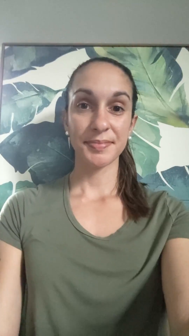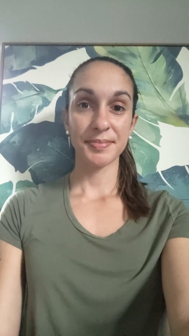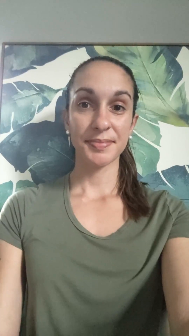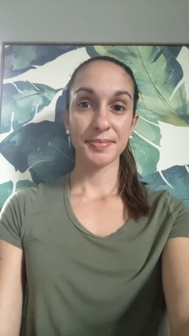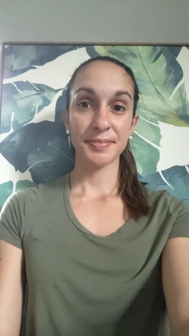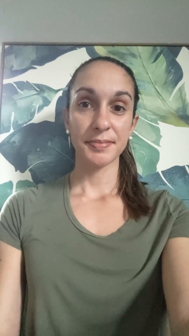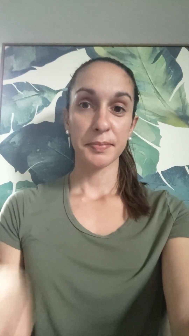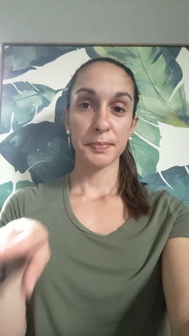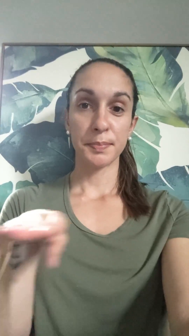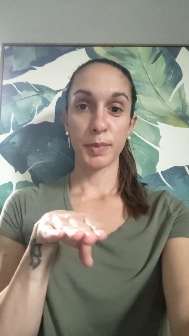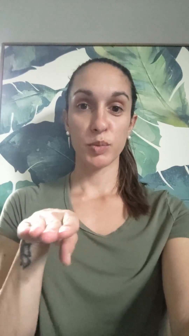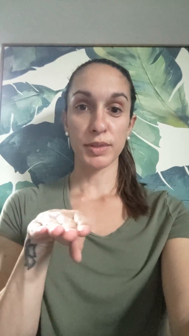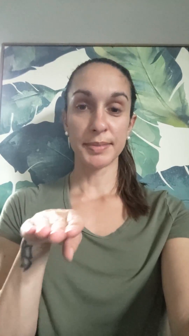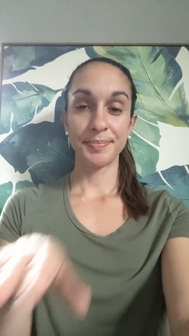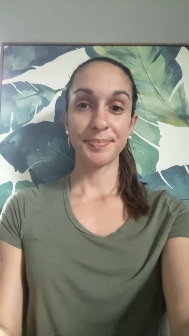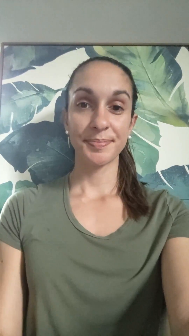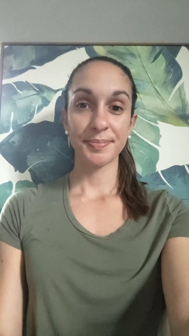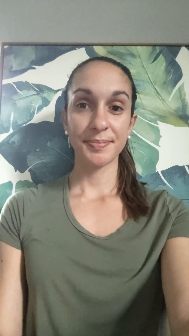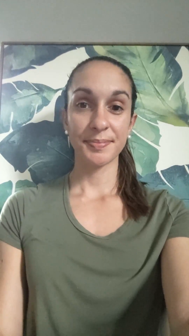boots